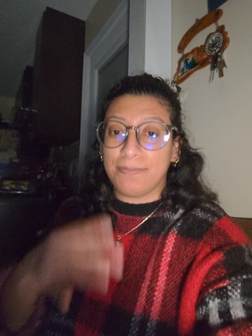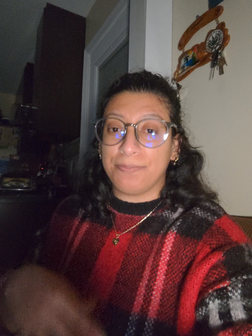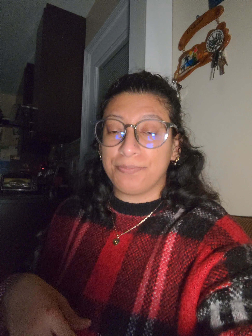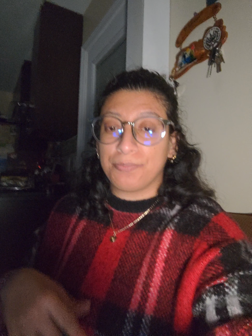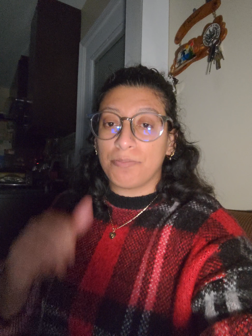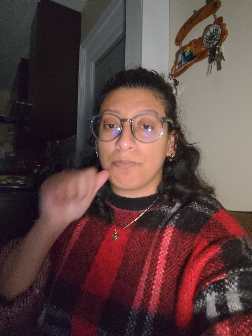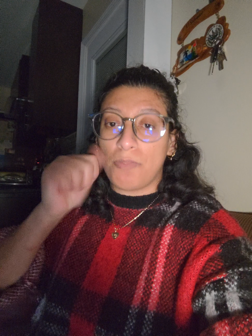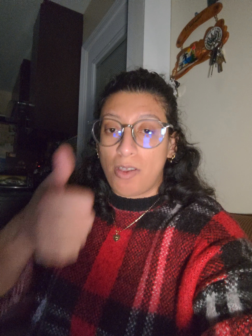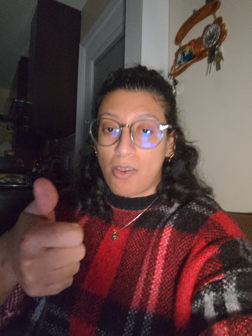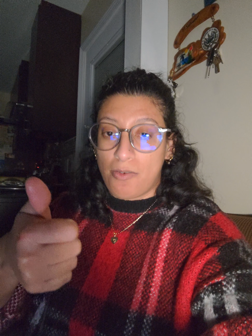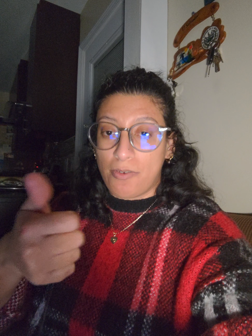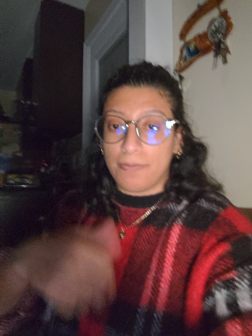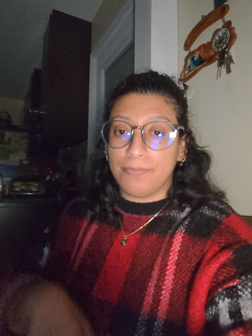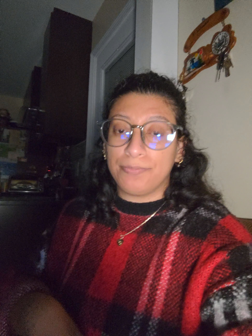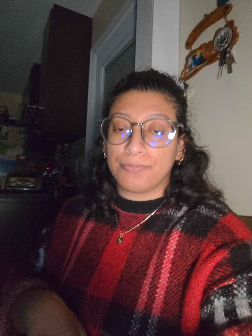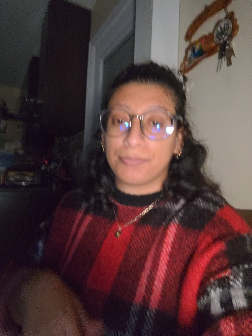tomorrow